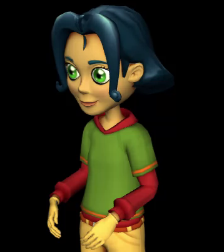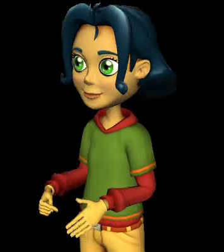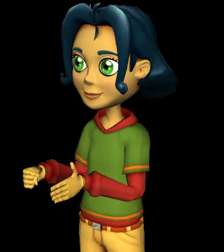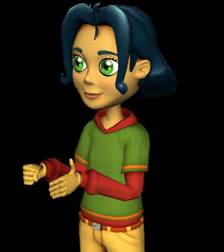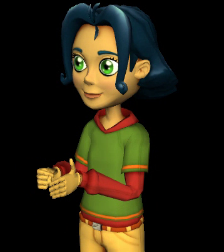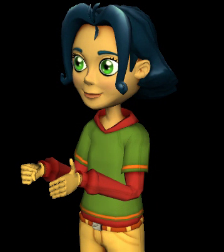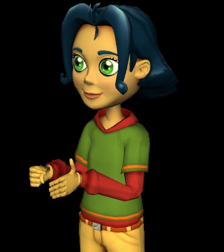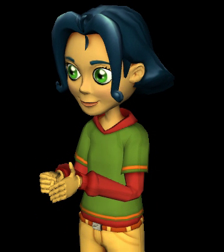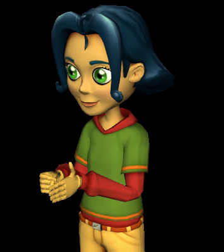متى